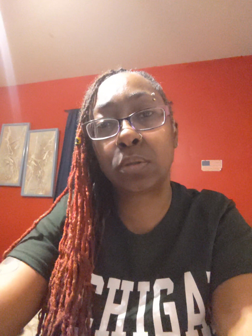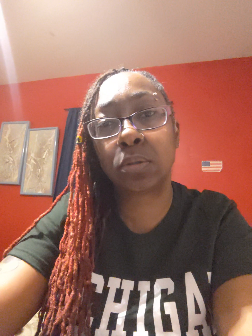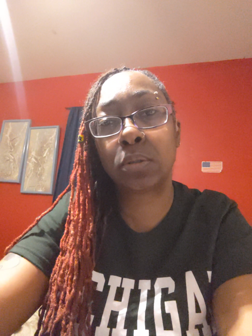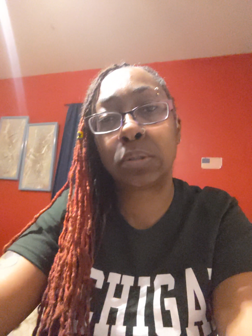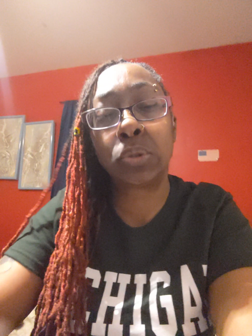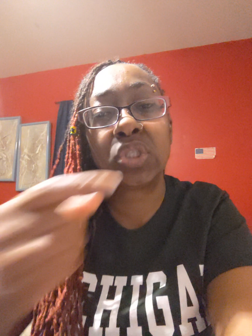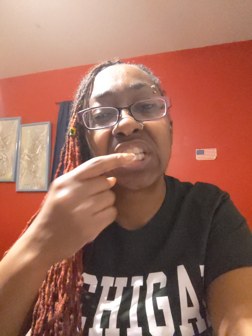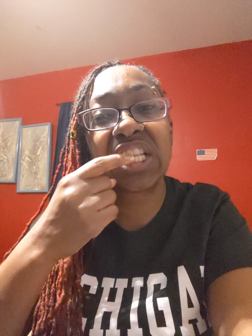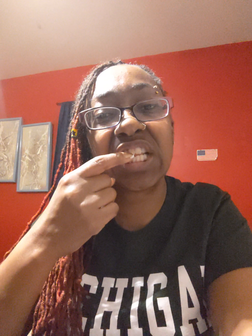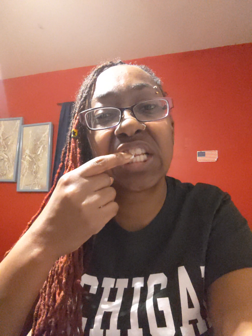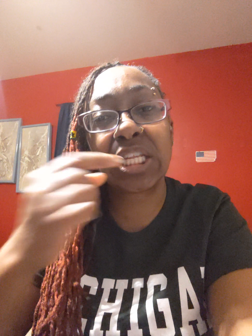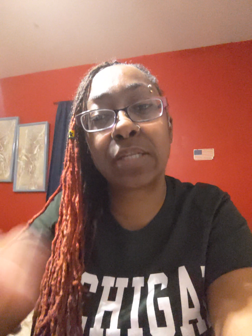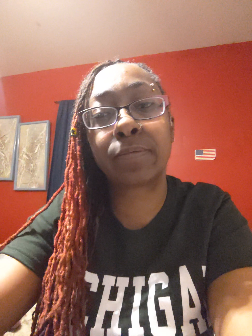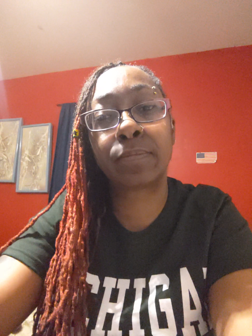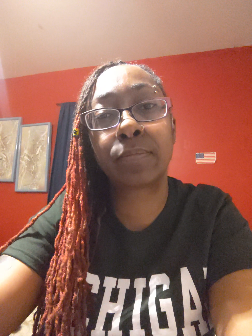tooth